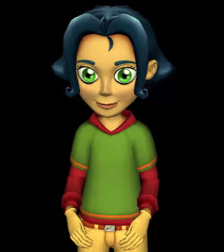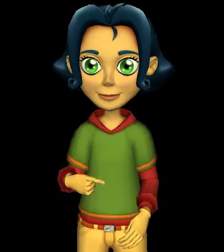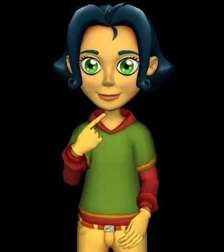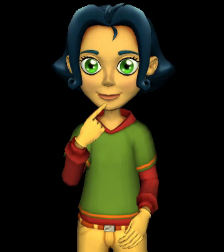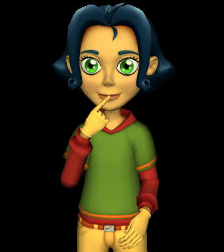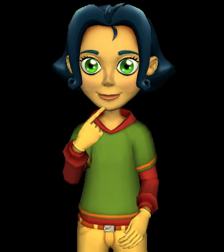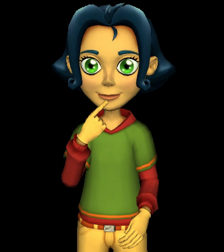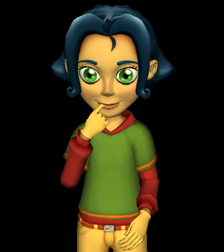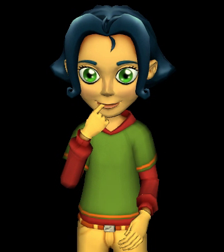طعم